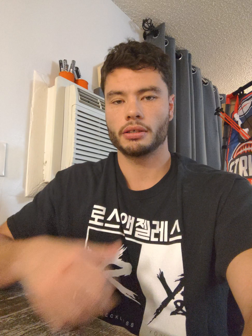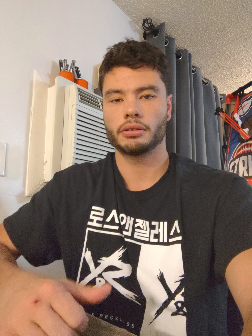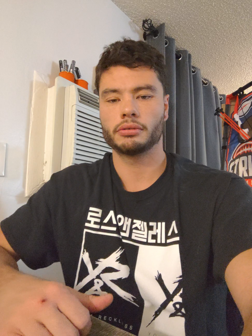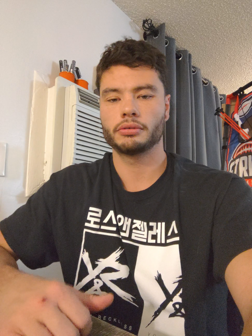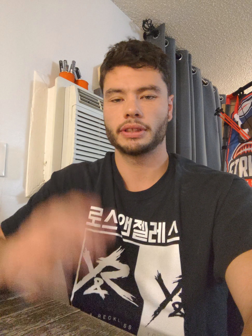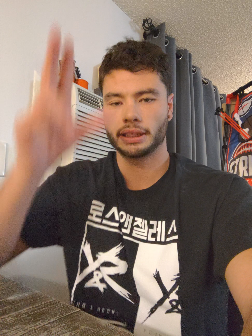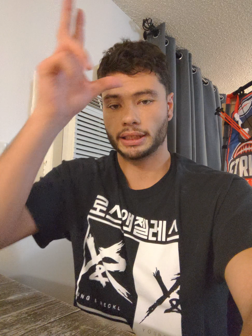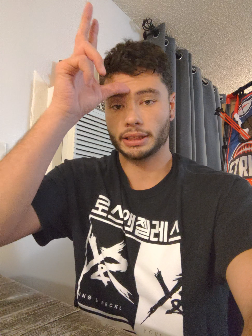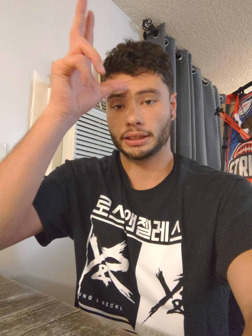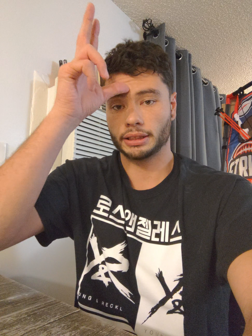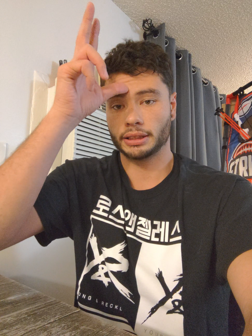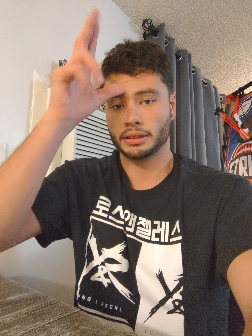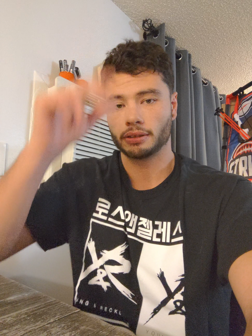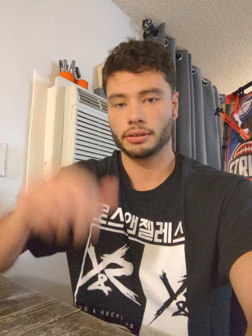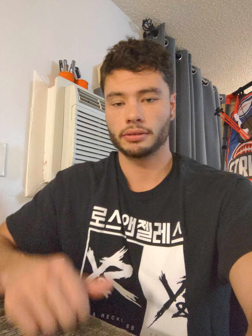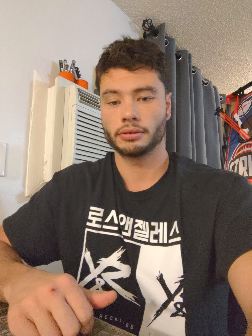hen